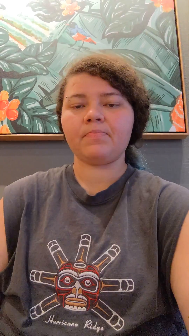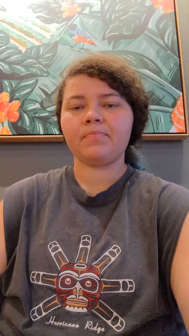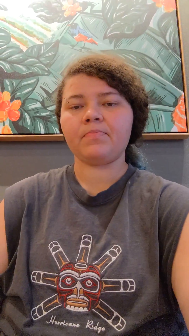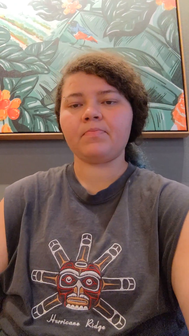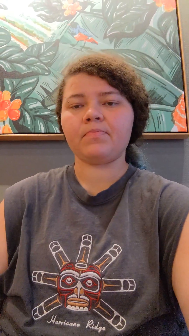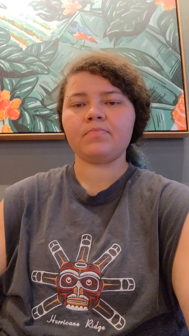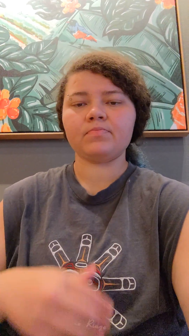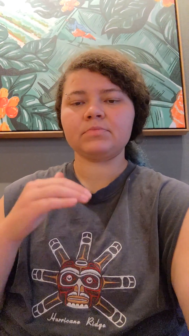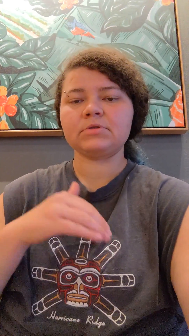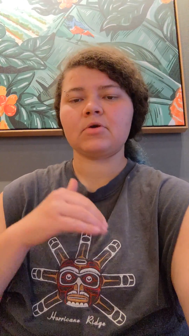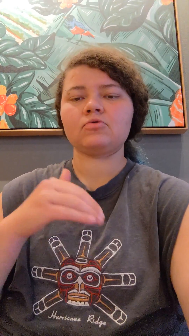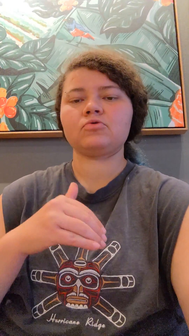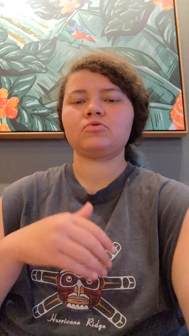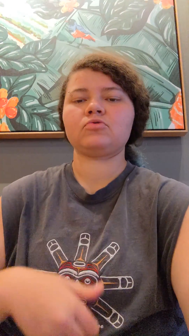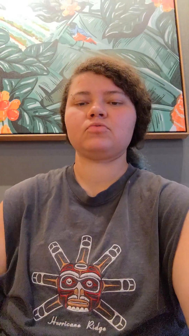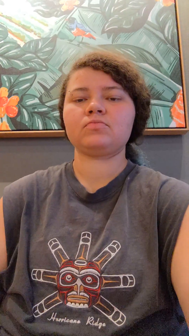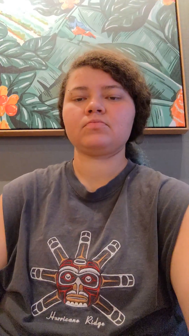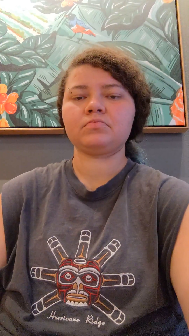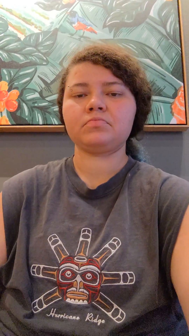doctor